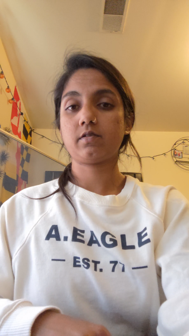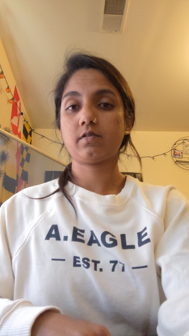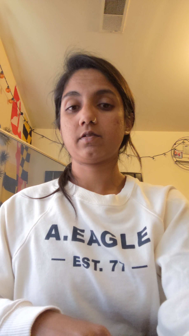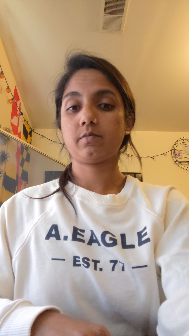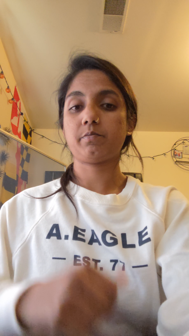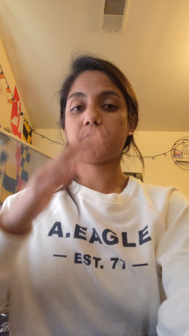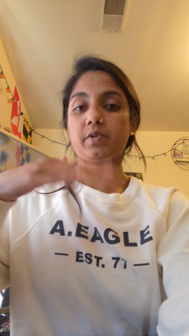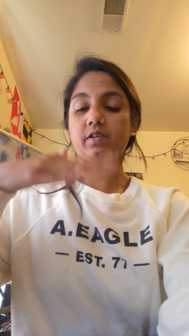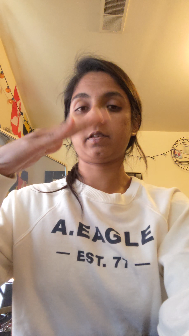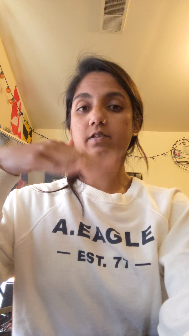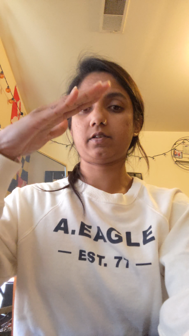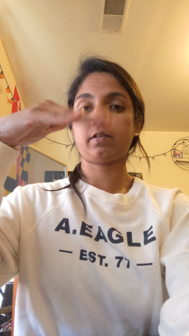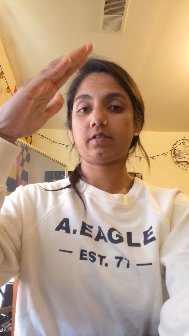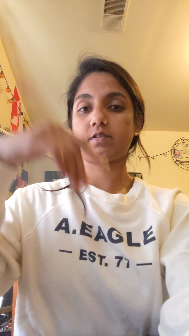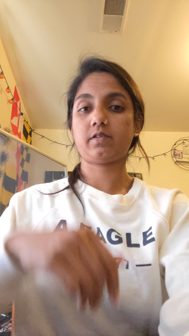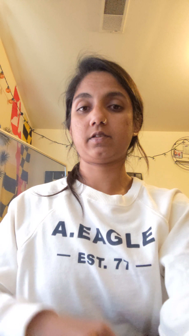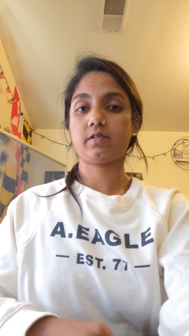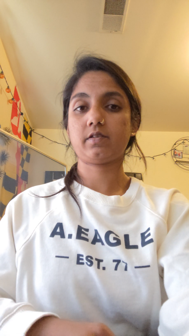build